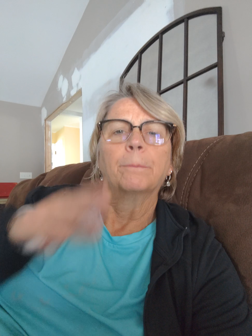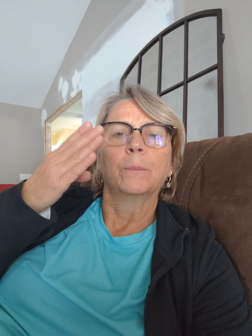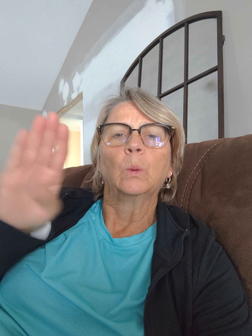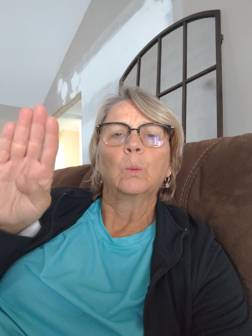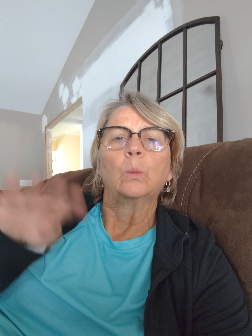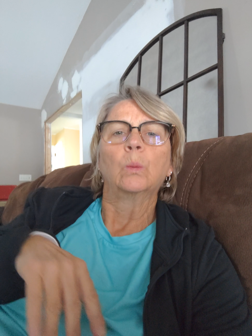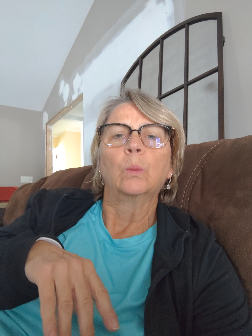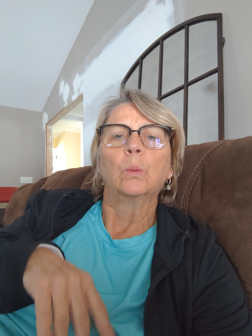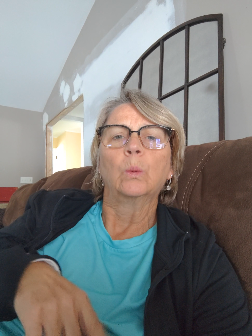blue